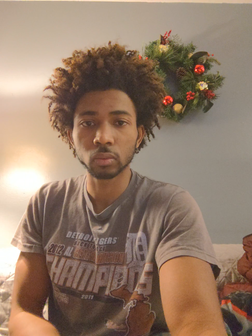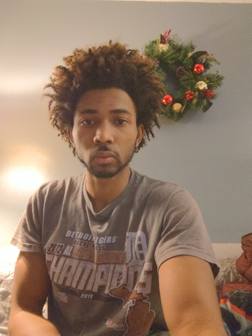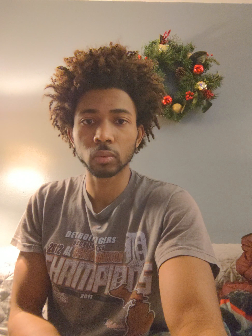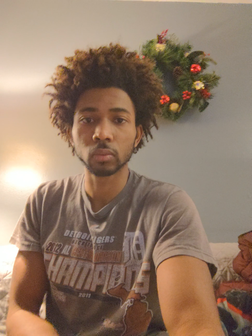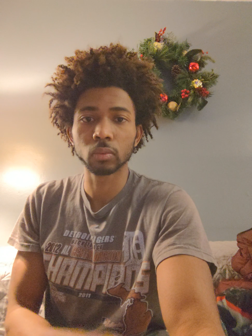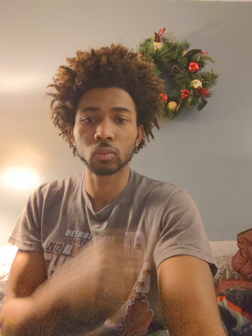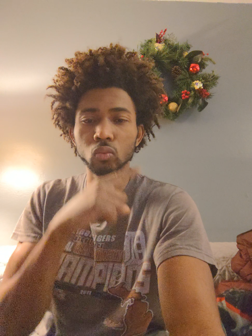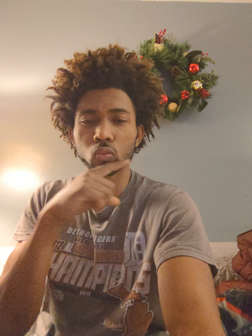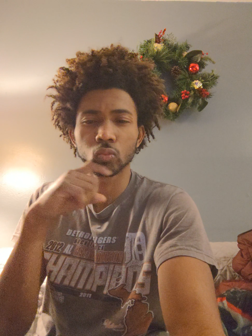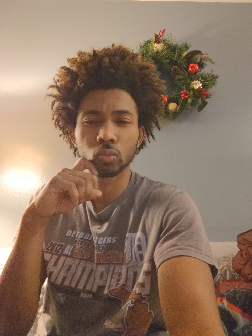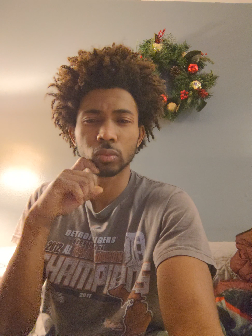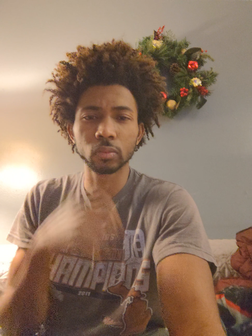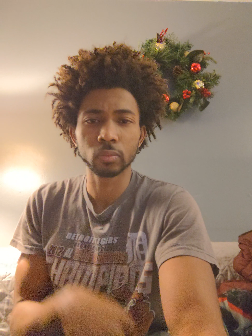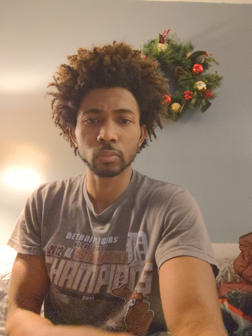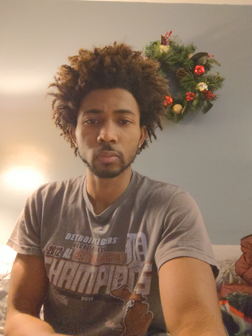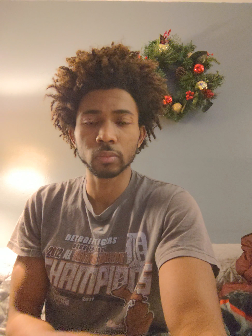dry